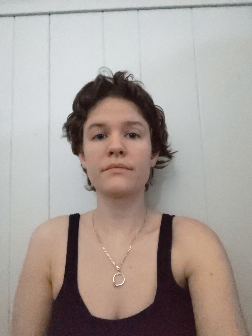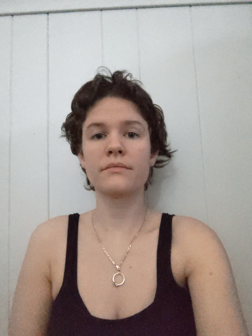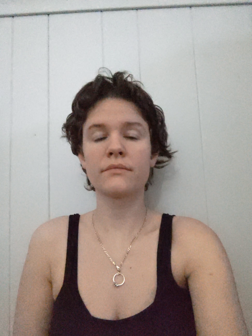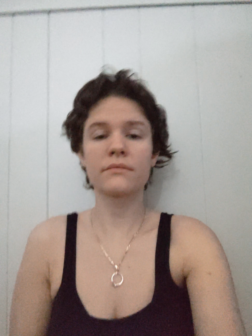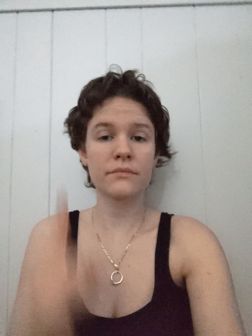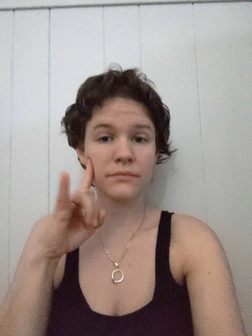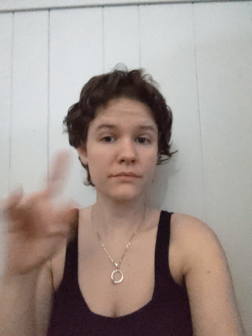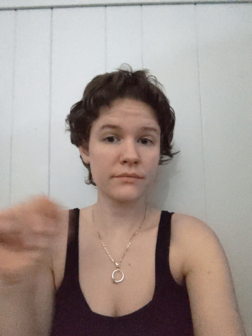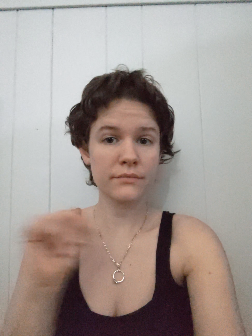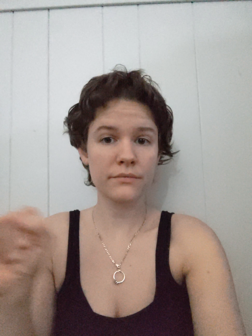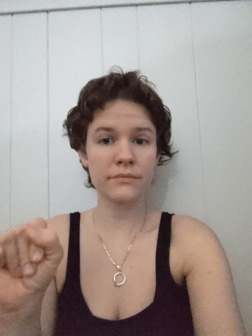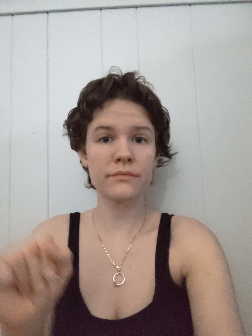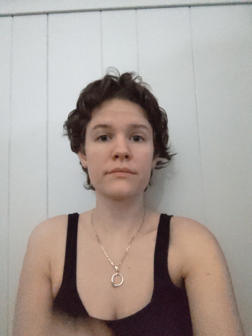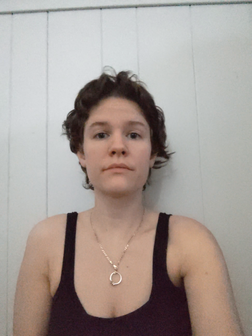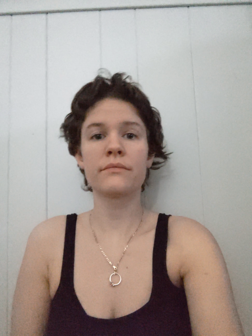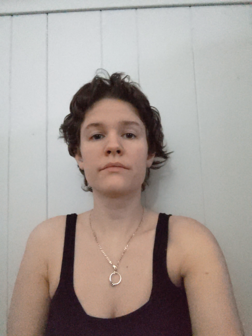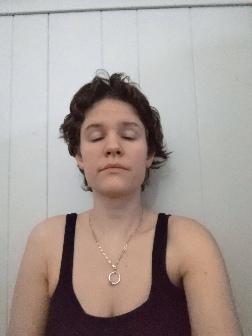loud